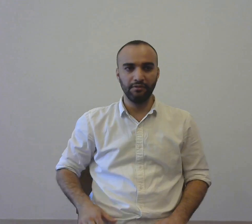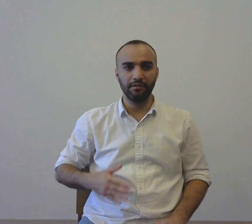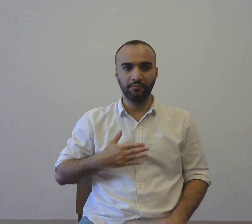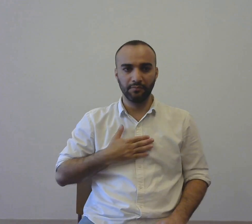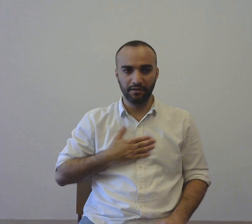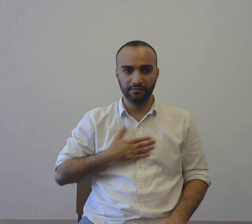mən